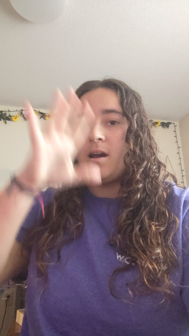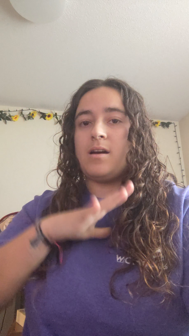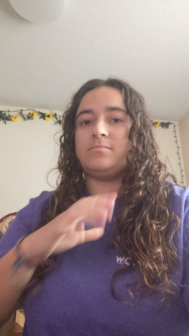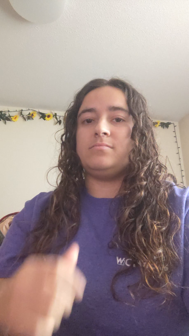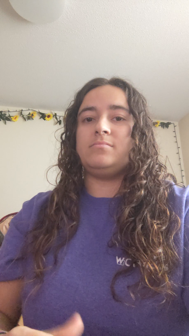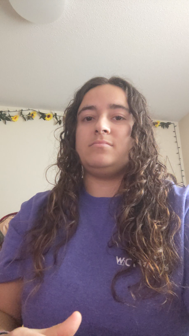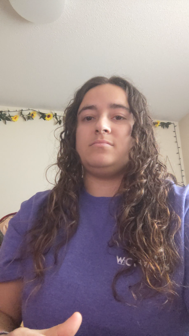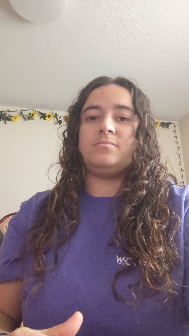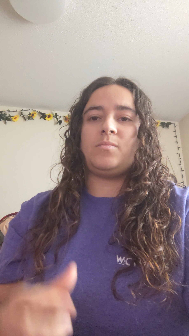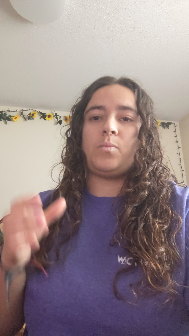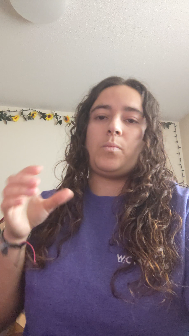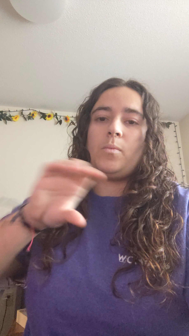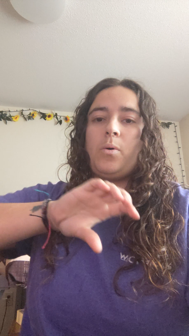pour